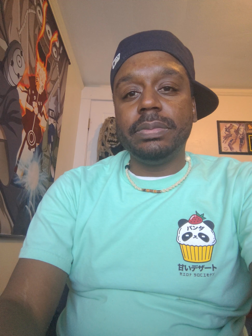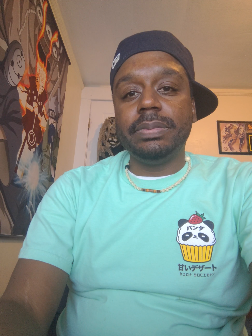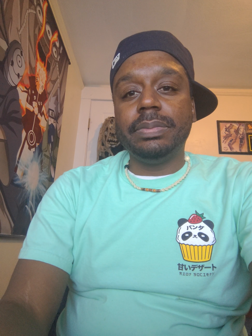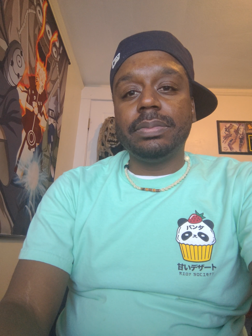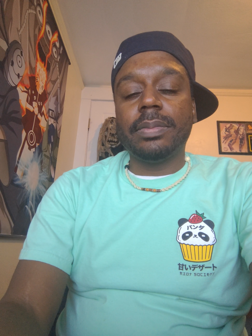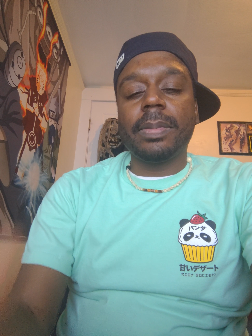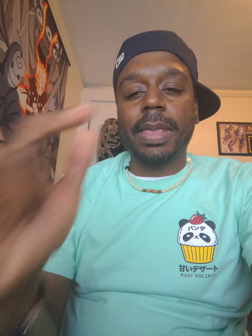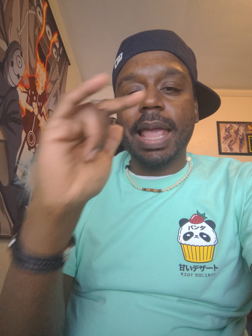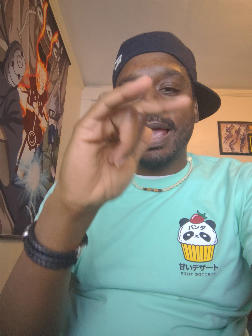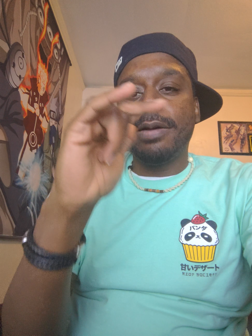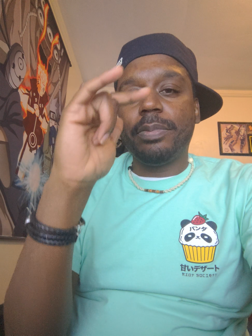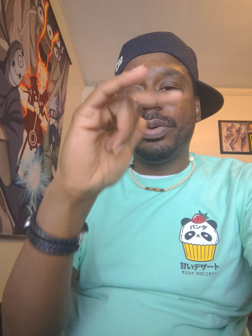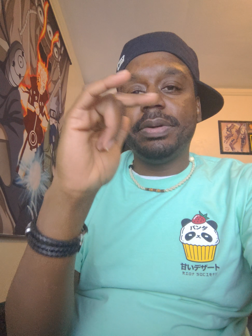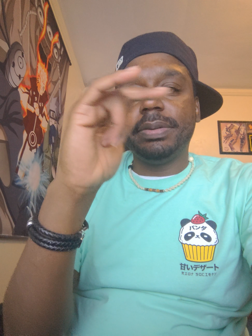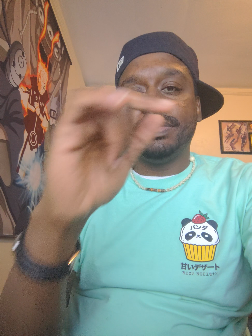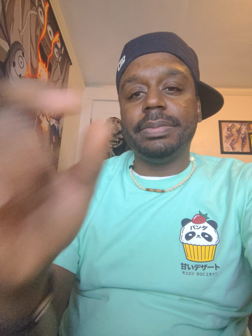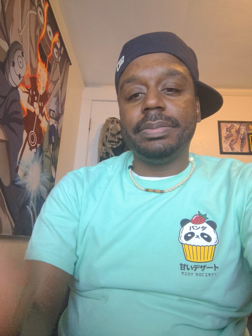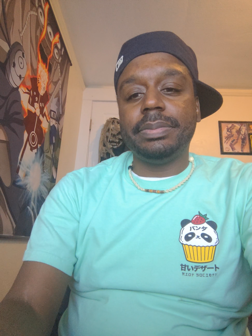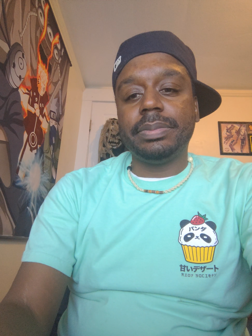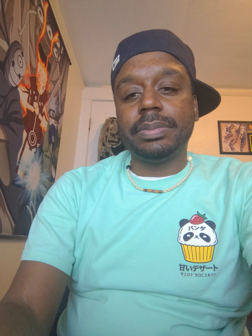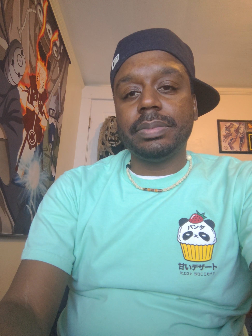airplane